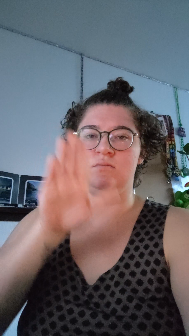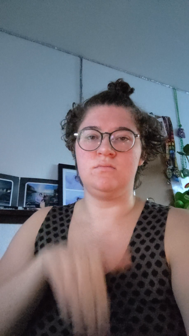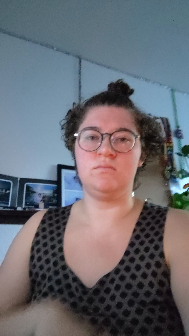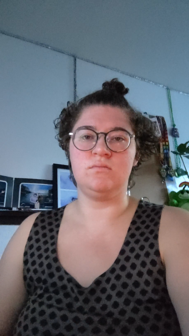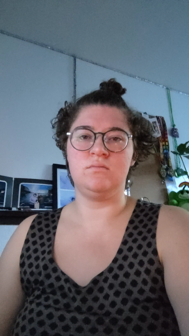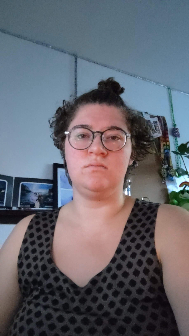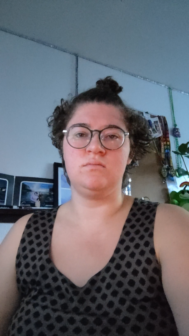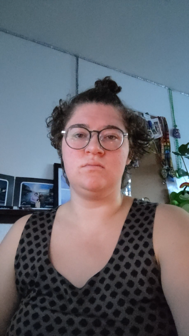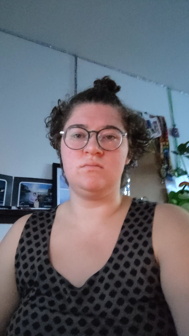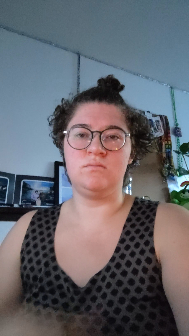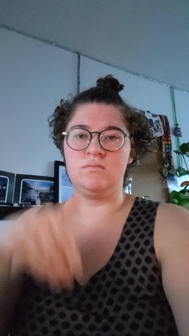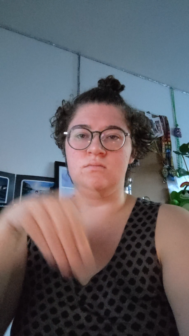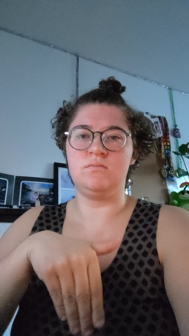night night